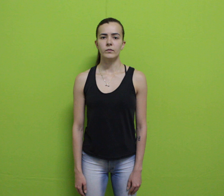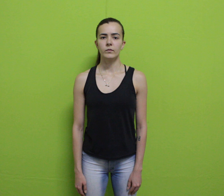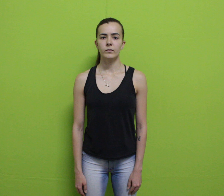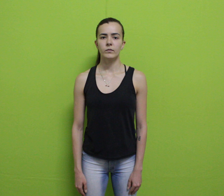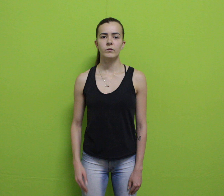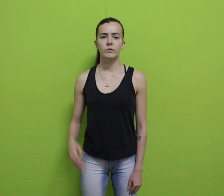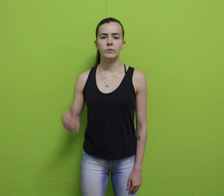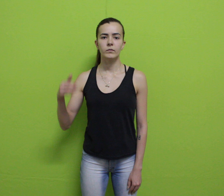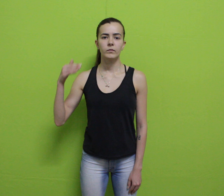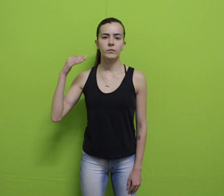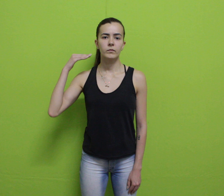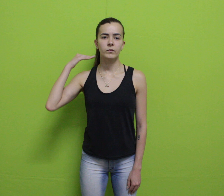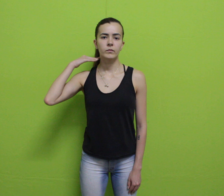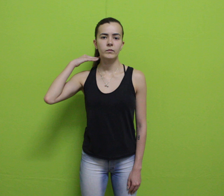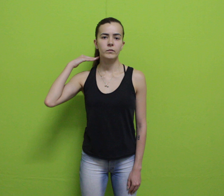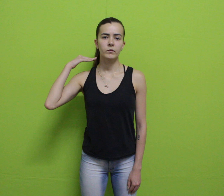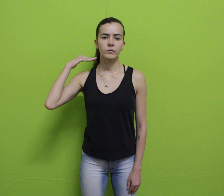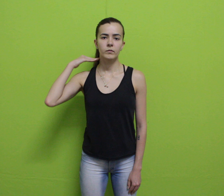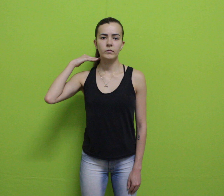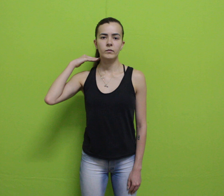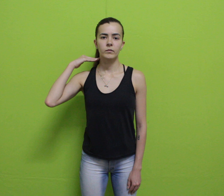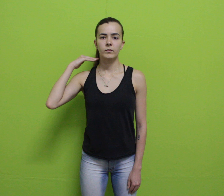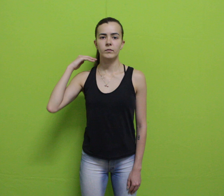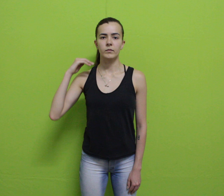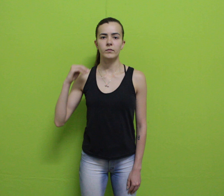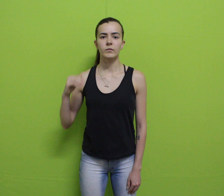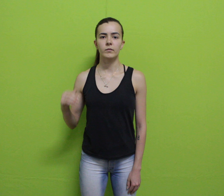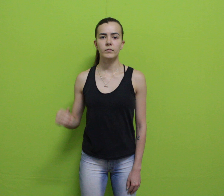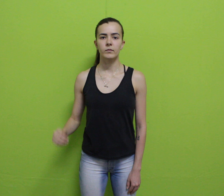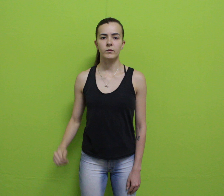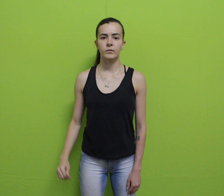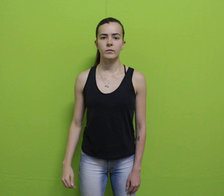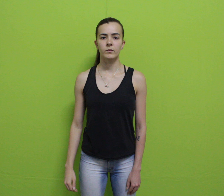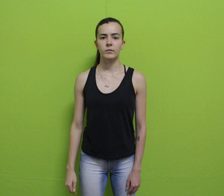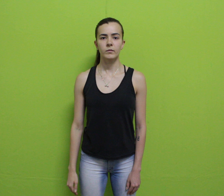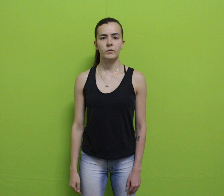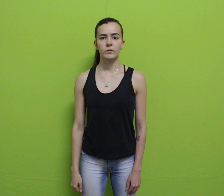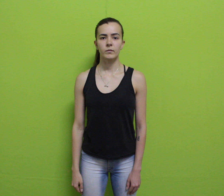banco